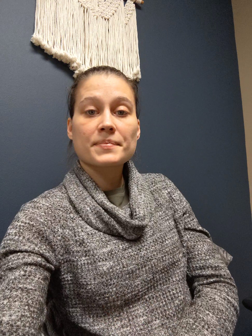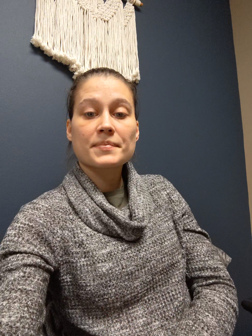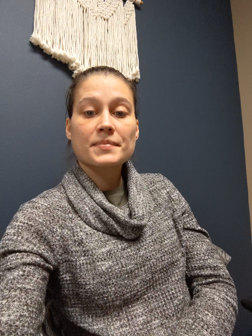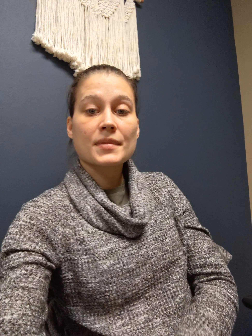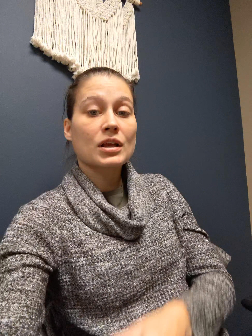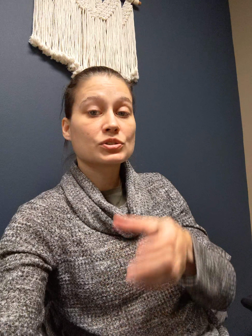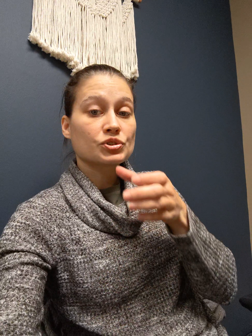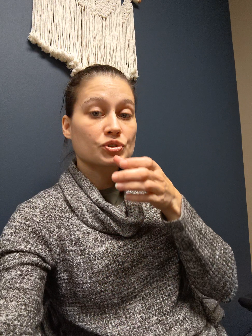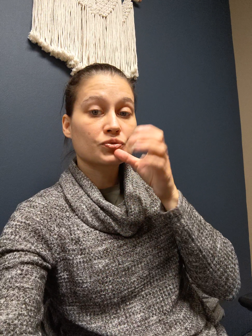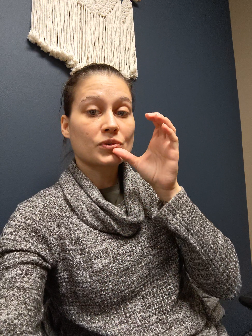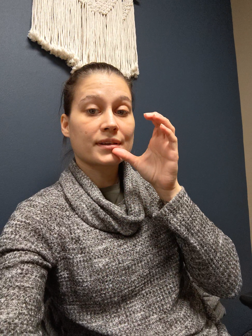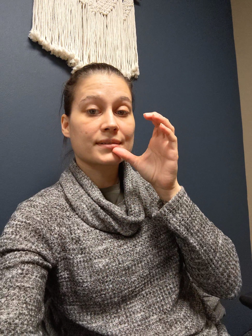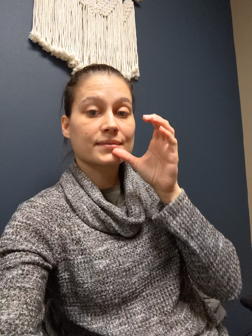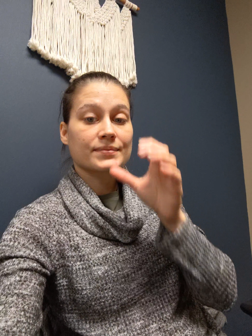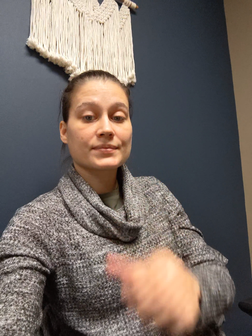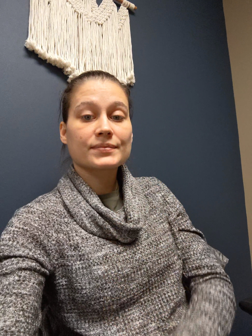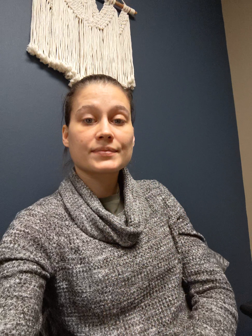drink